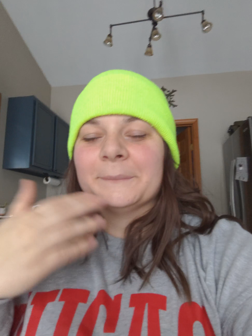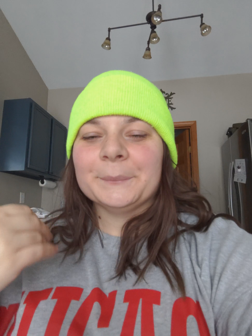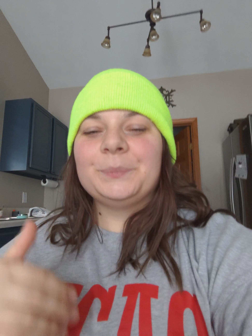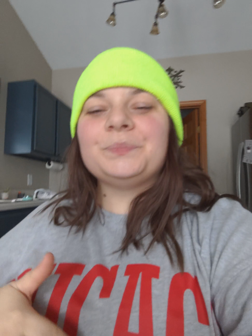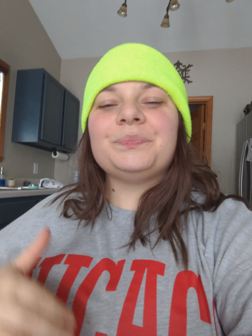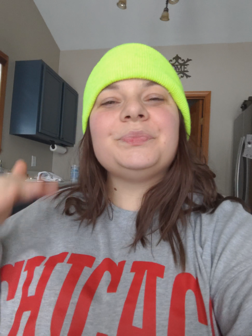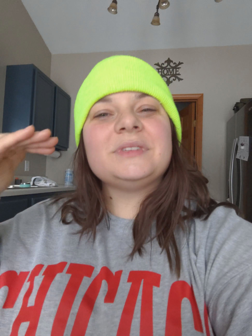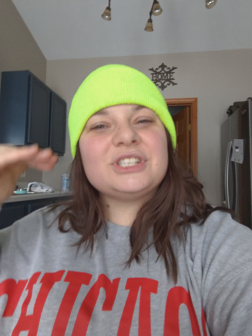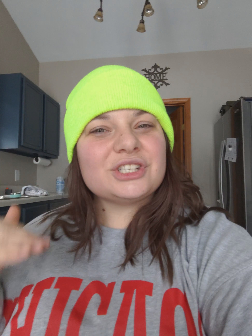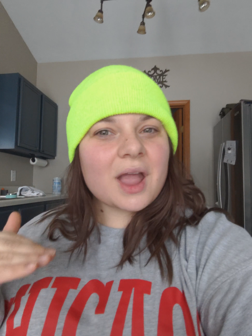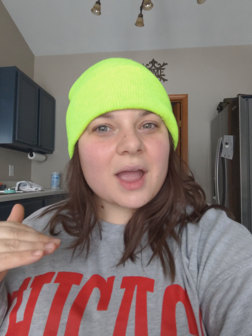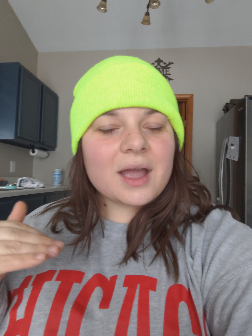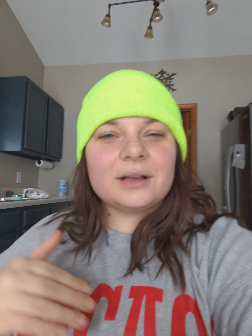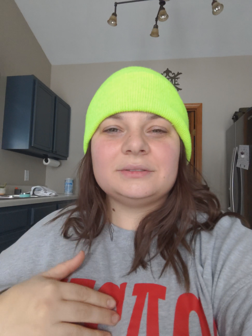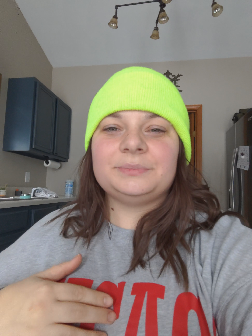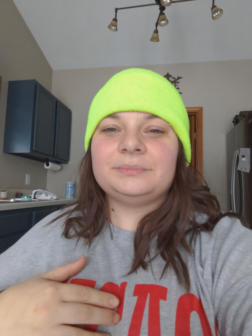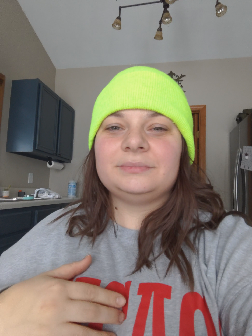child